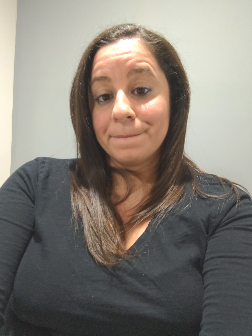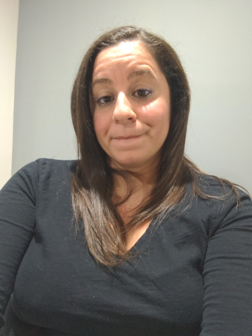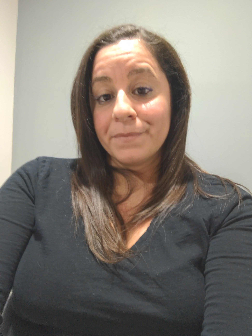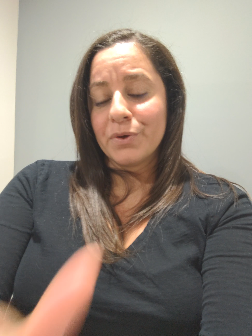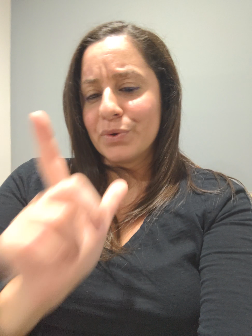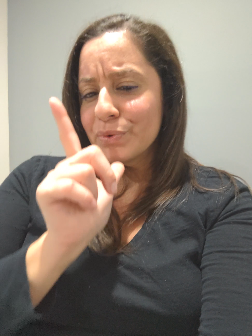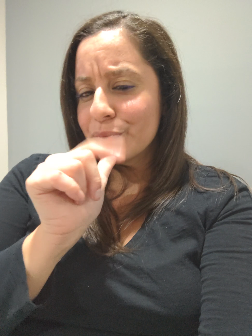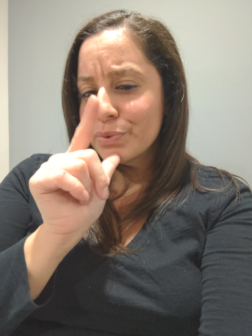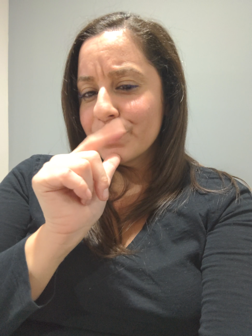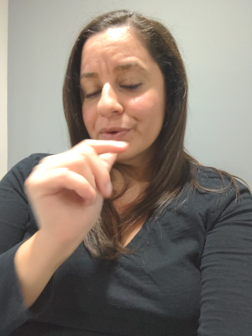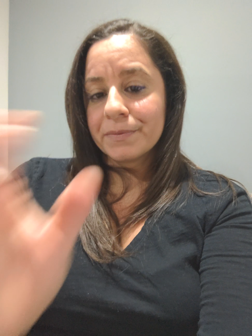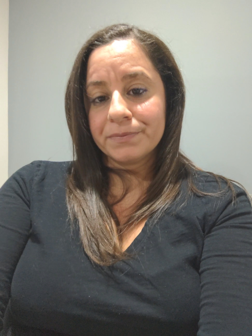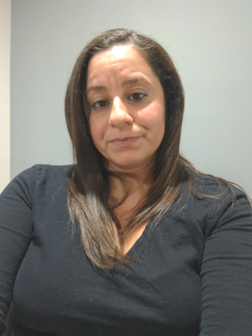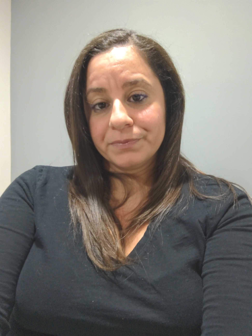who